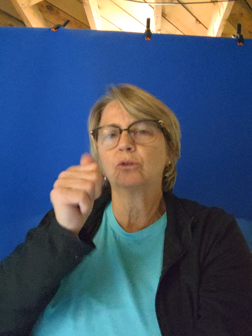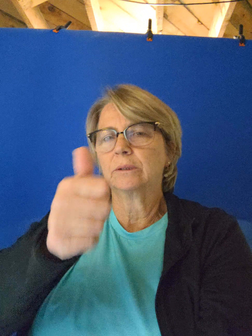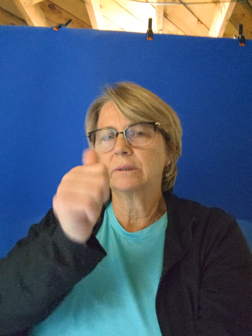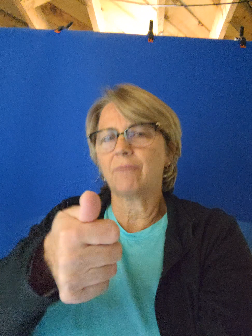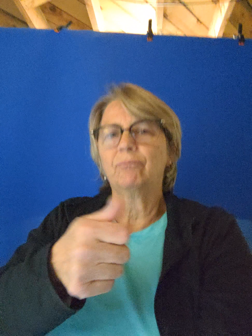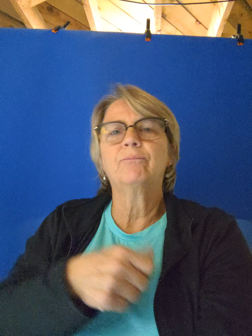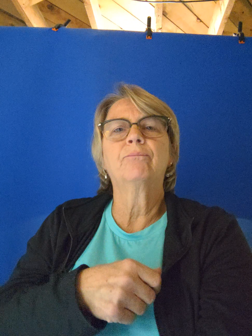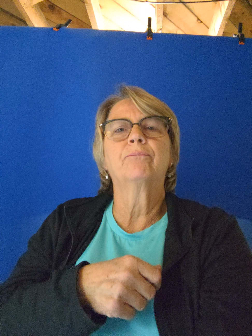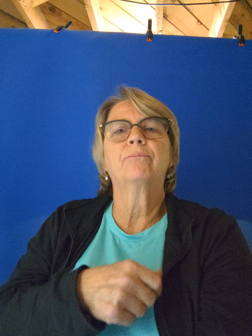yourself